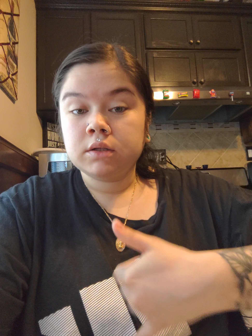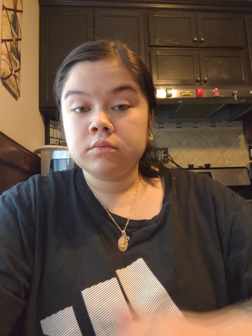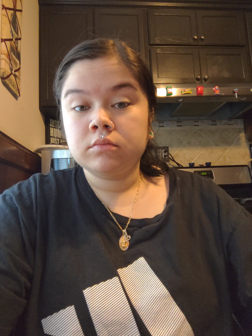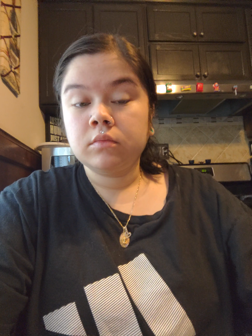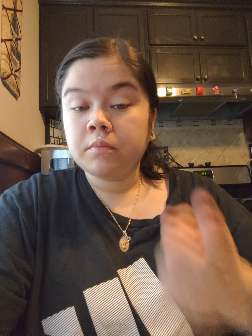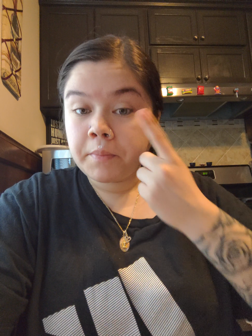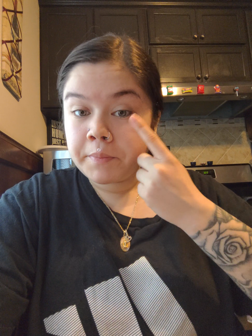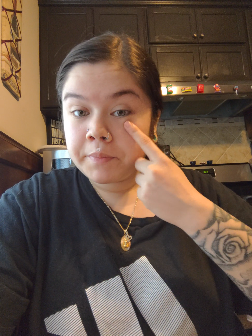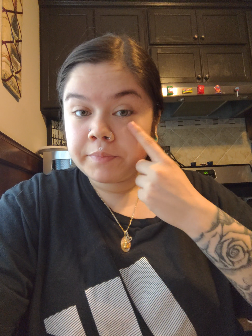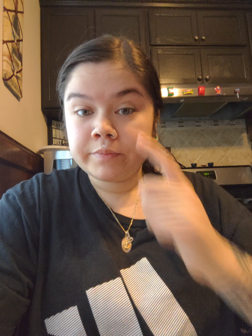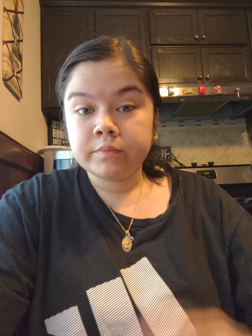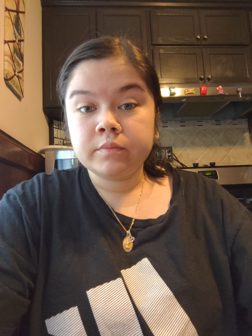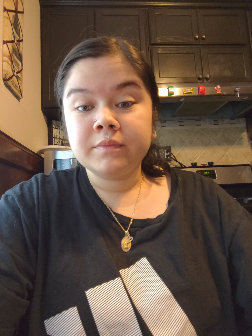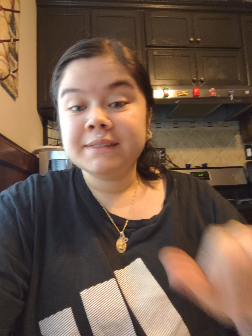eye